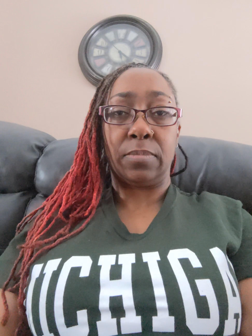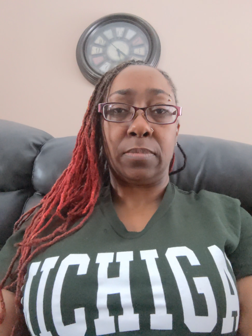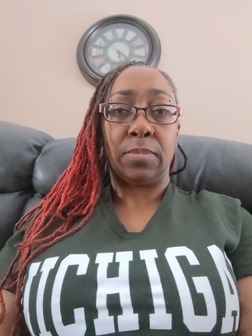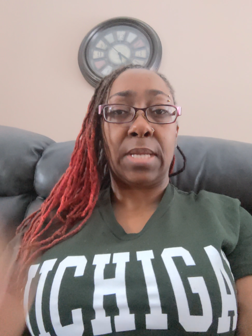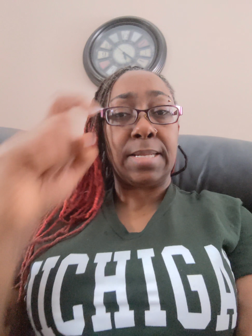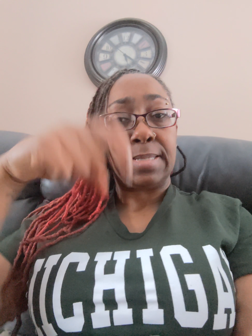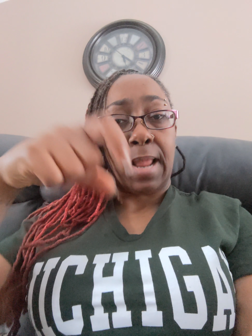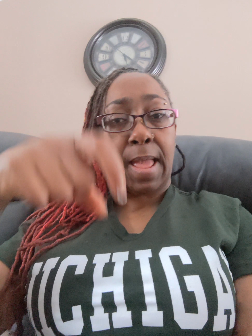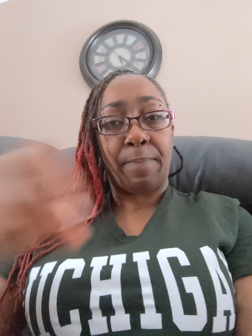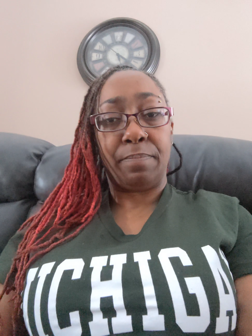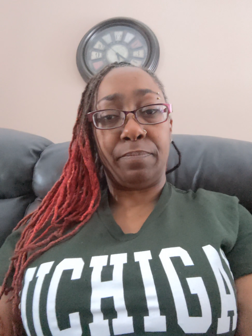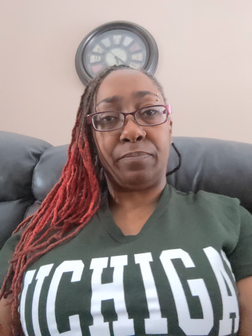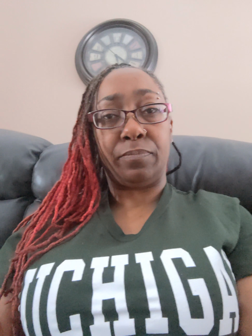time